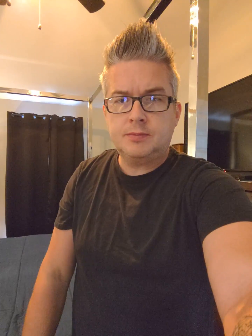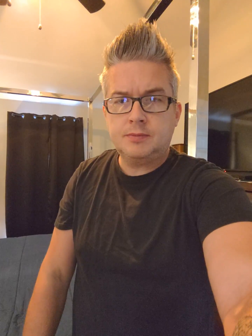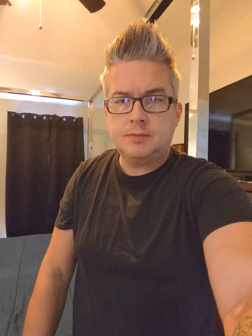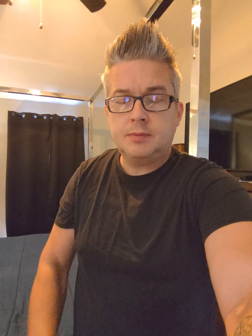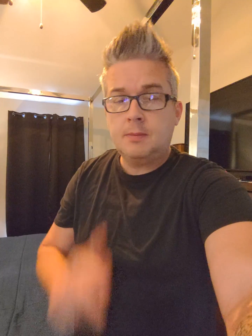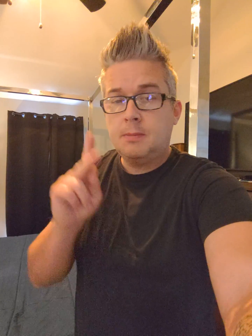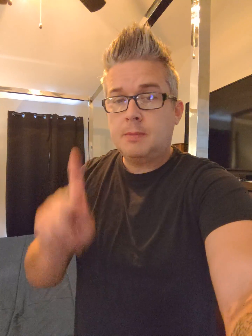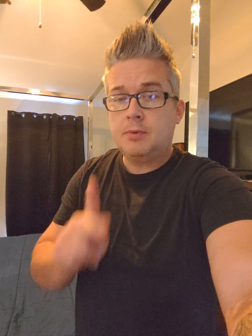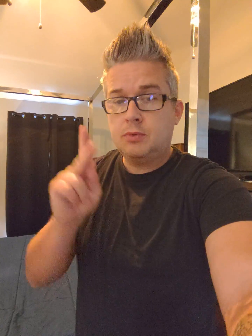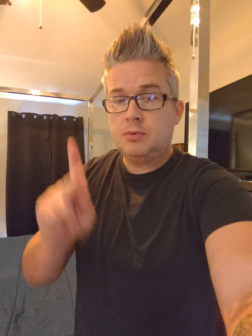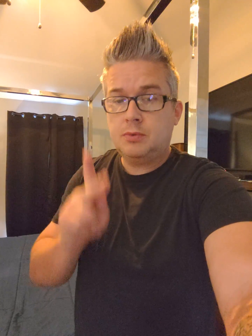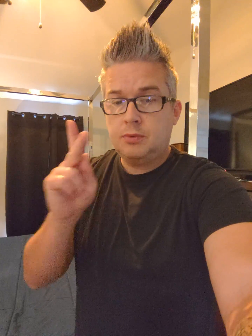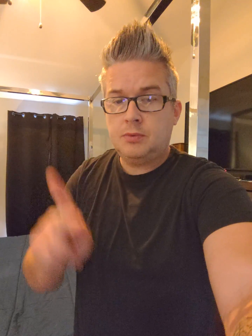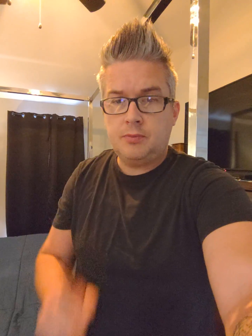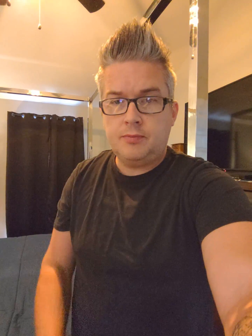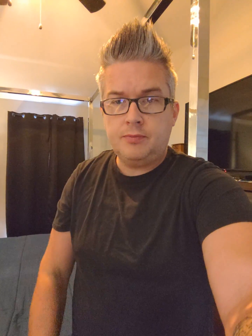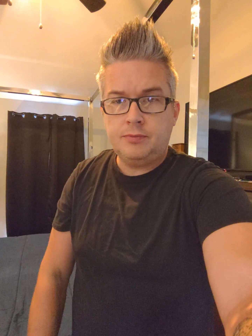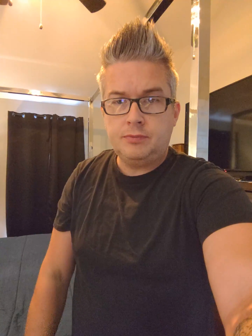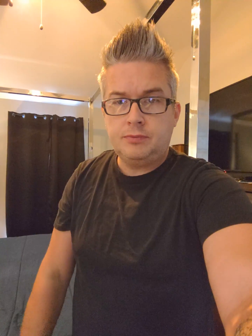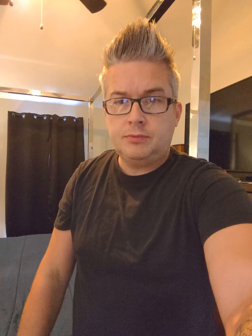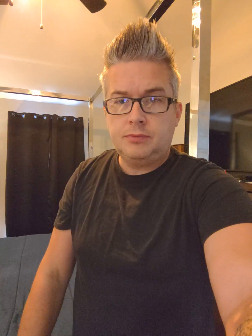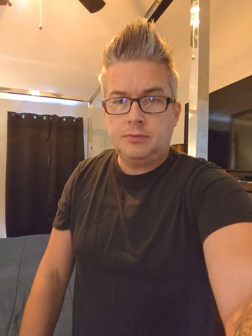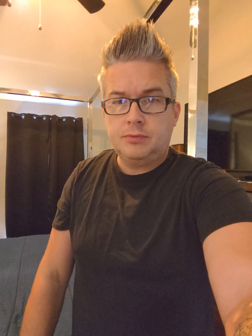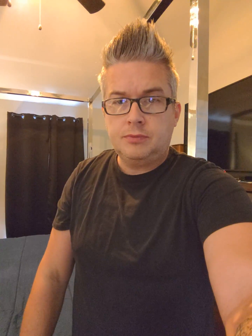people